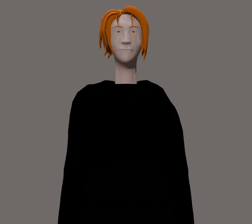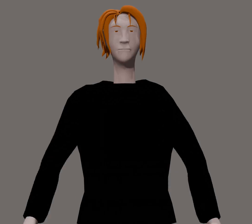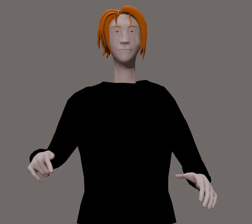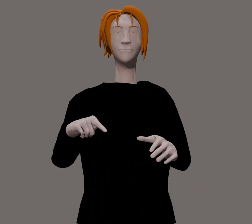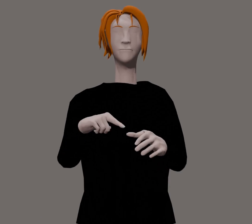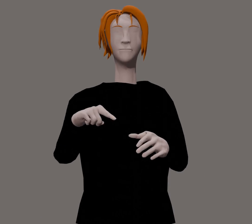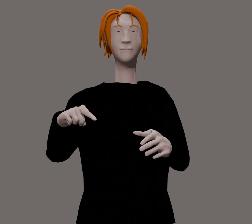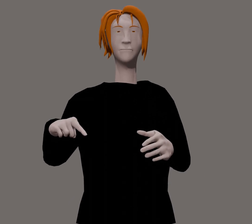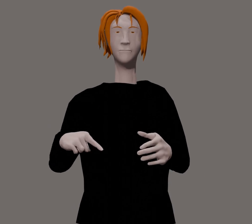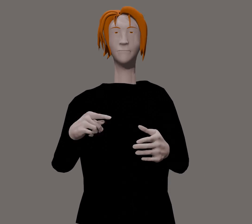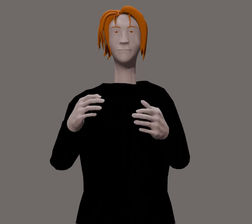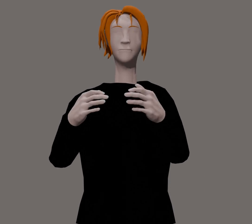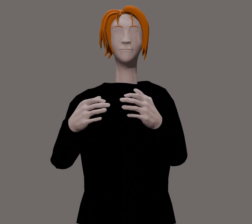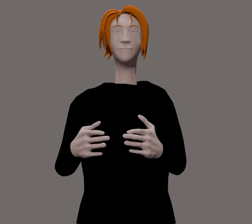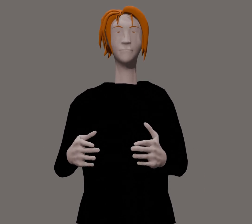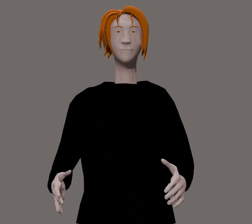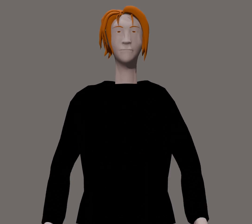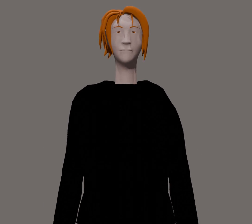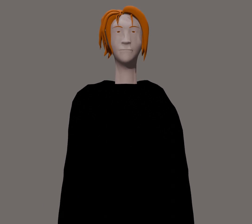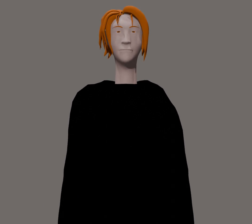Cluster